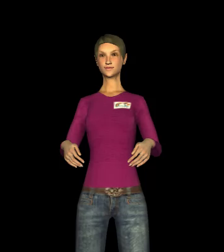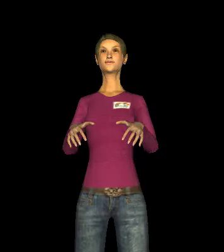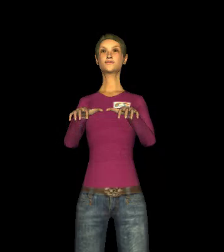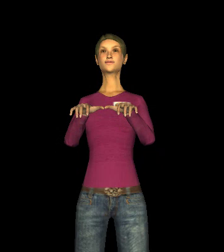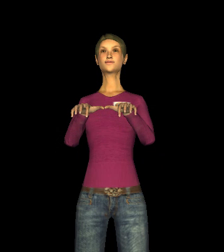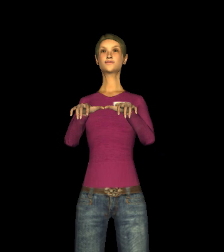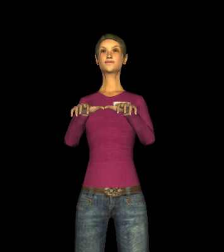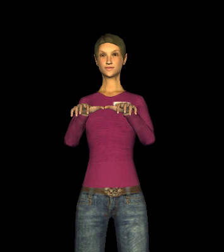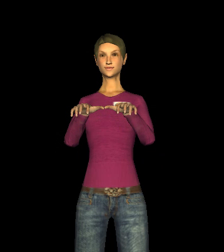يكتب على الآلة الكاتبة